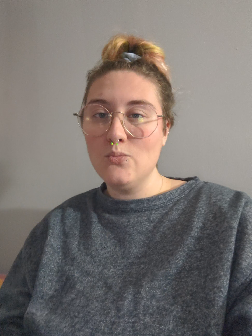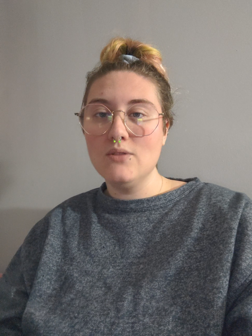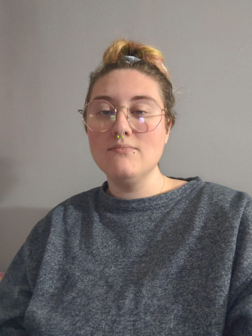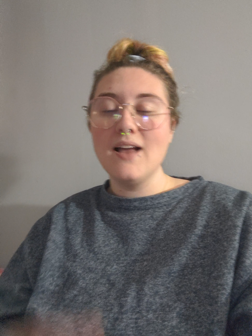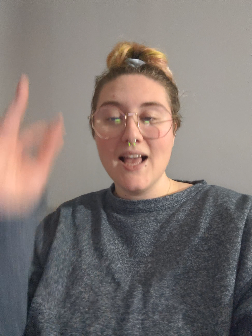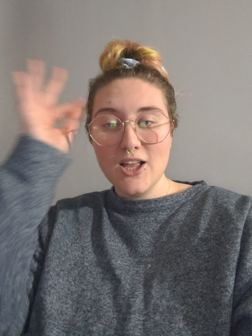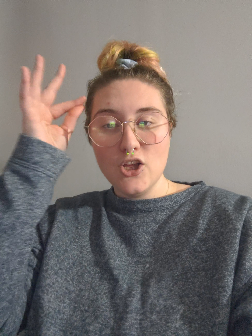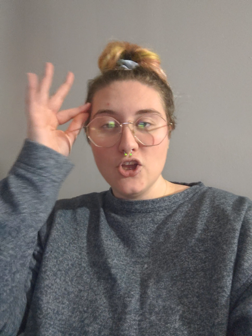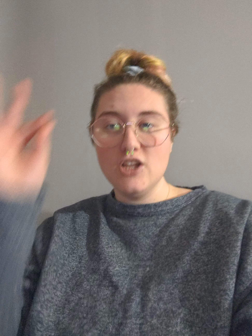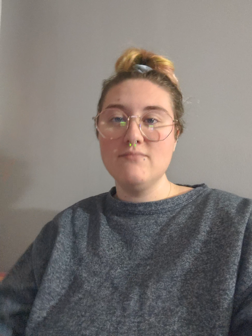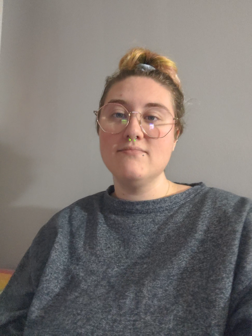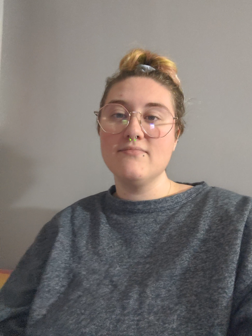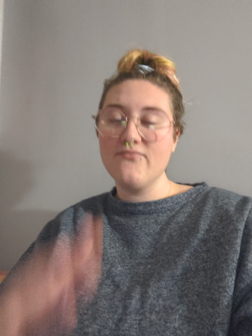hair